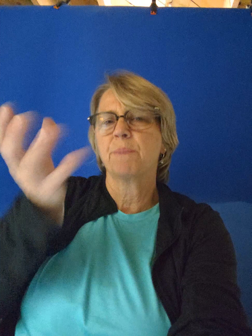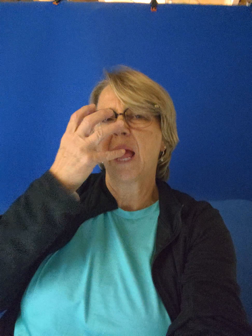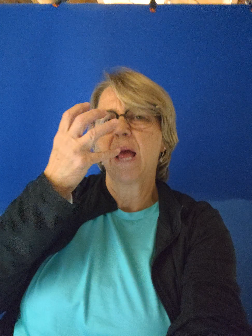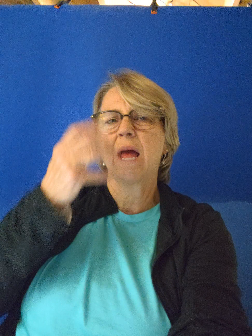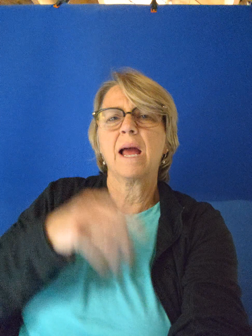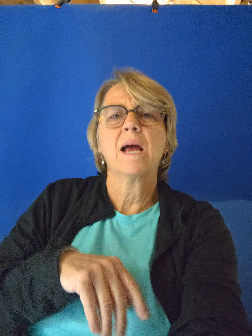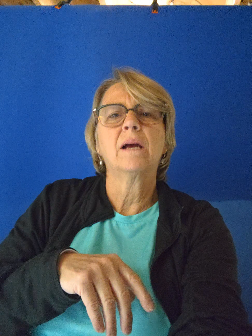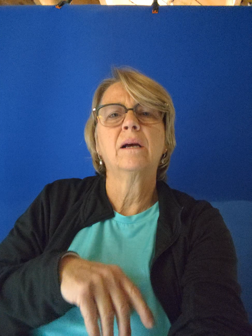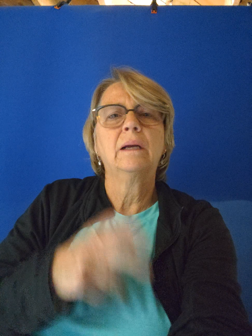mad